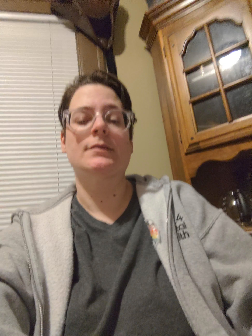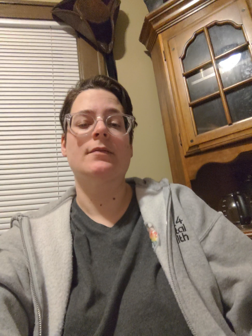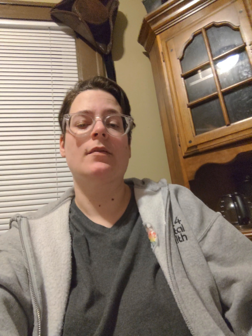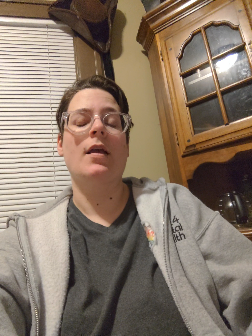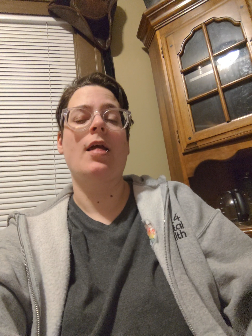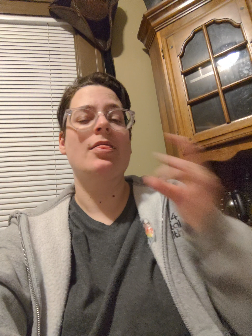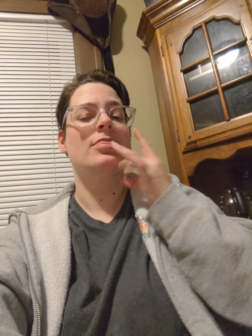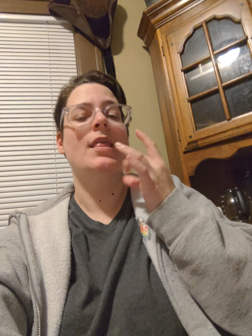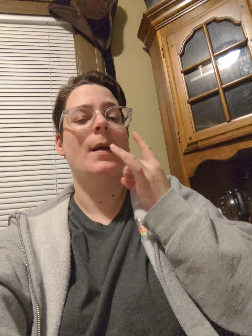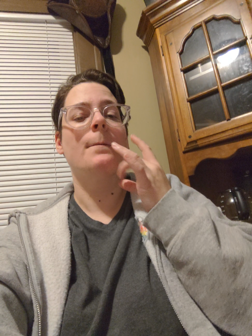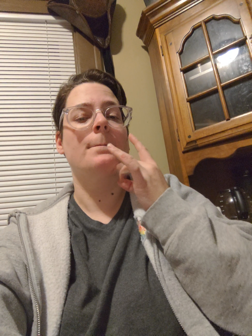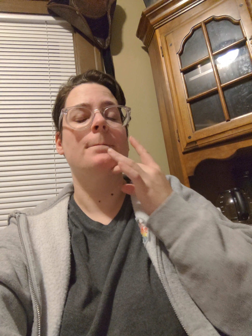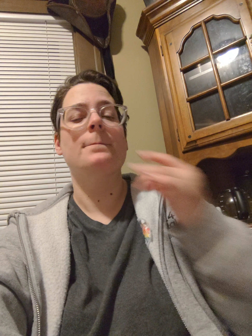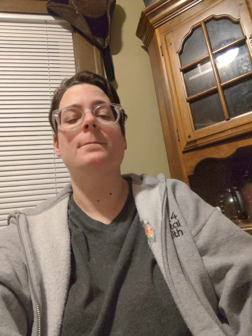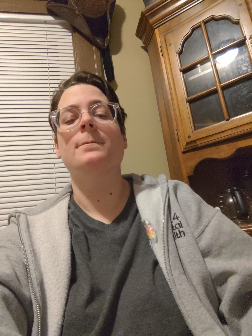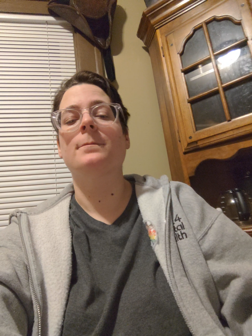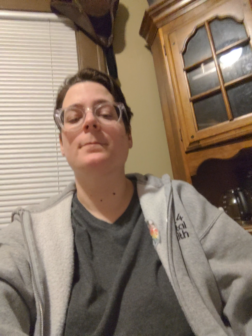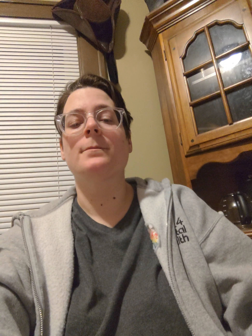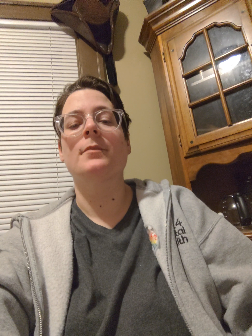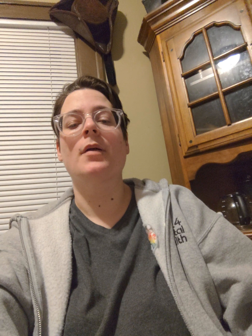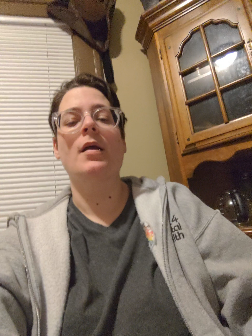lamp